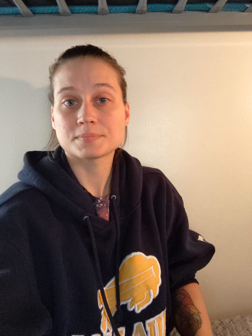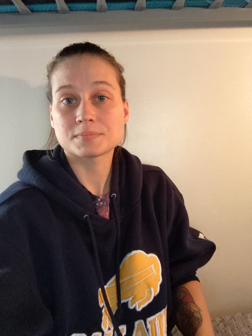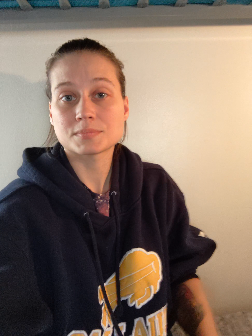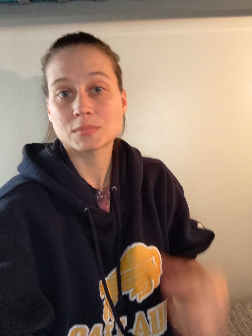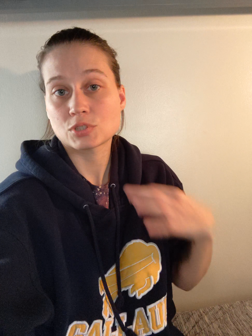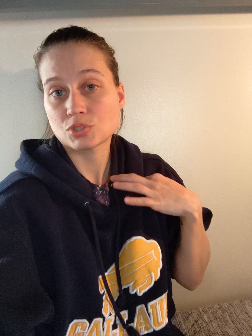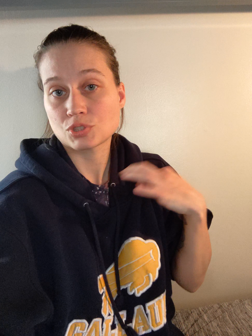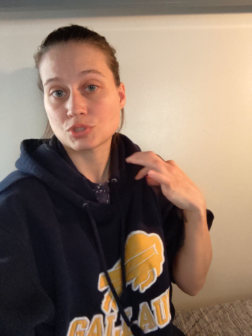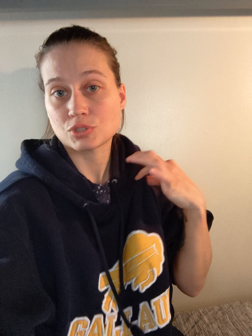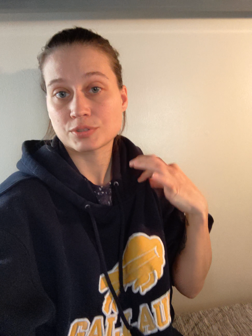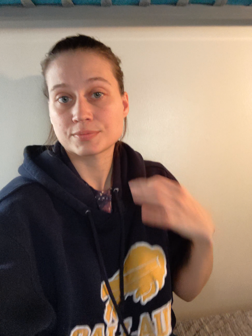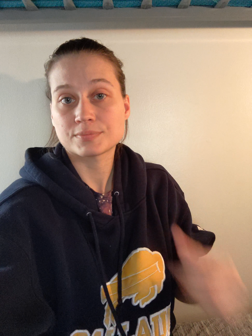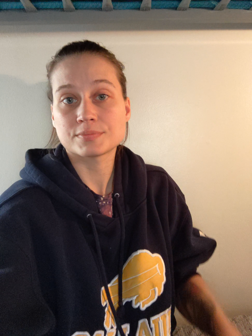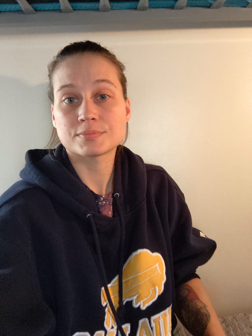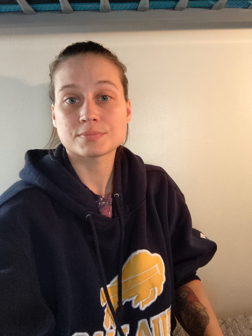shirt